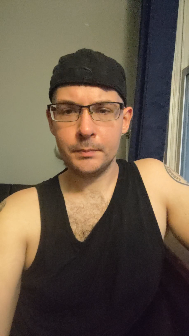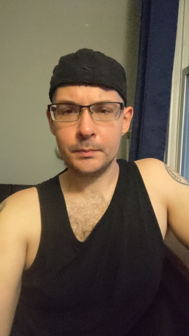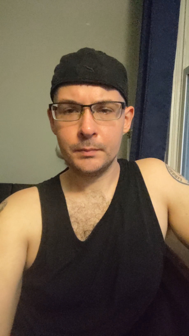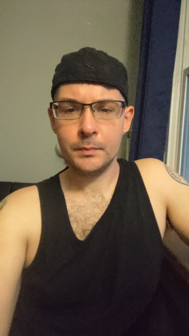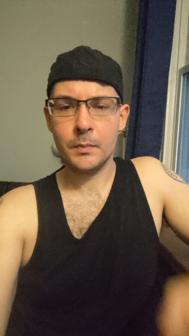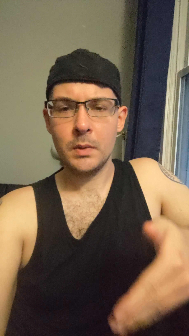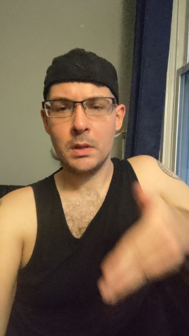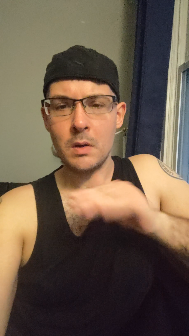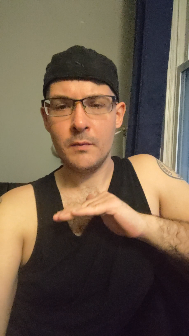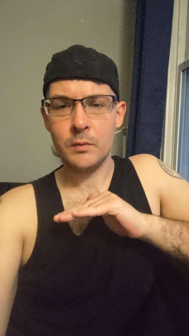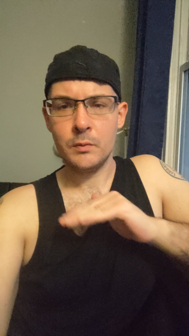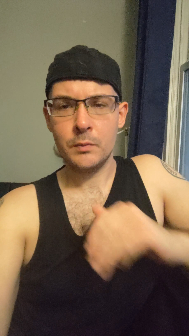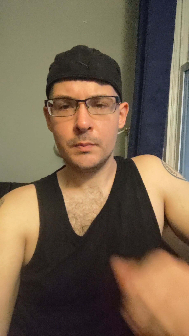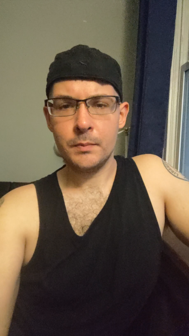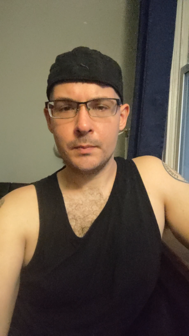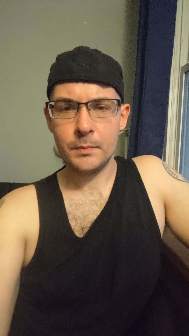cover